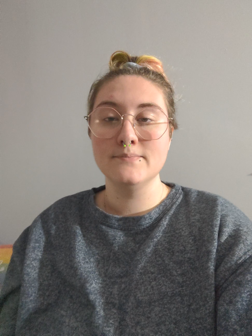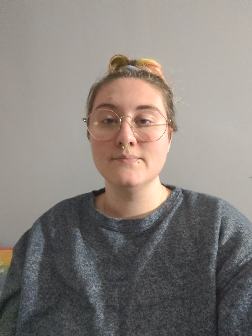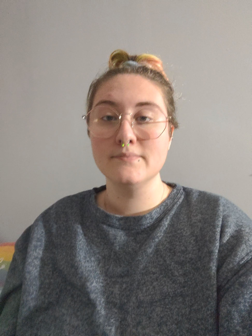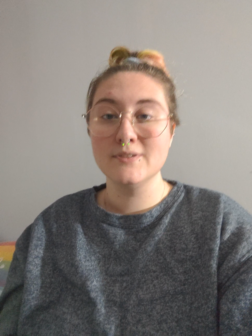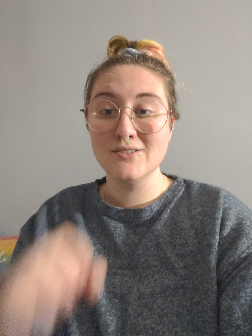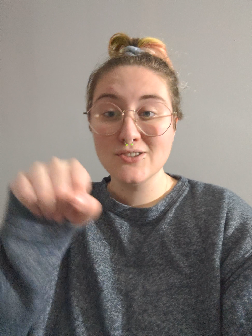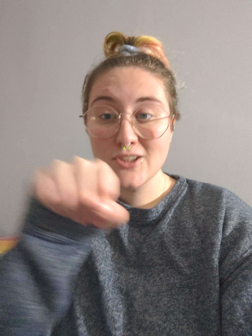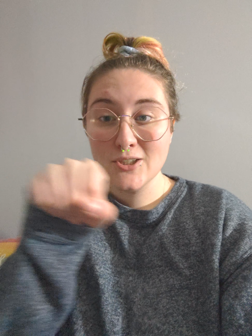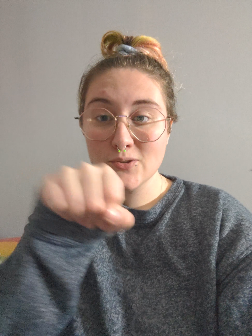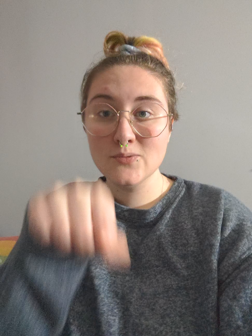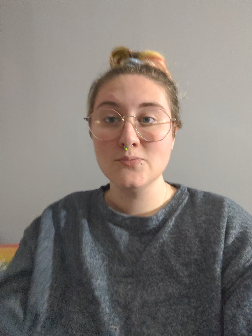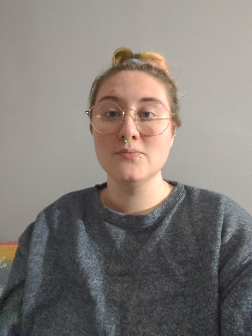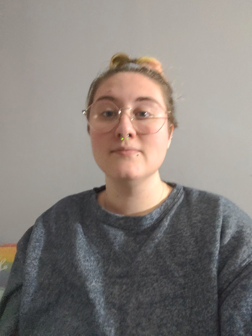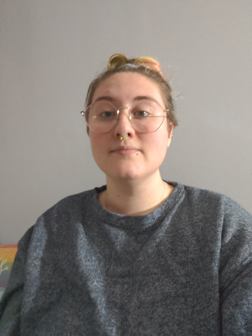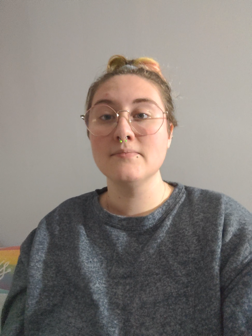shoe